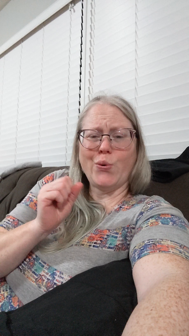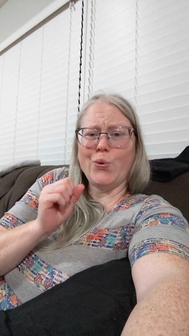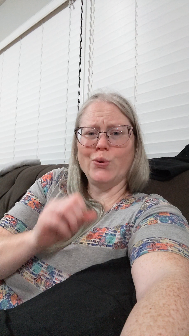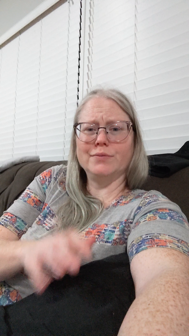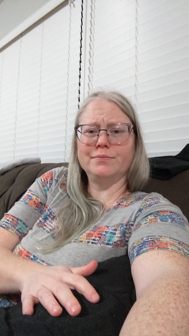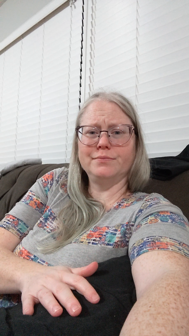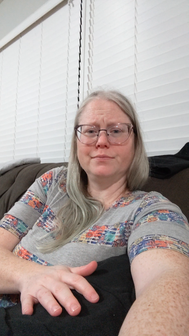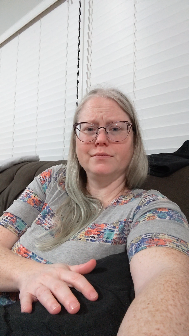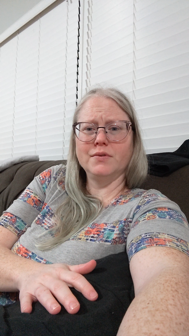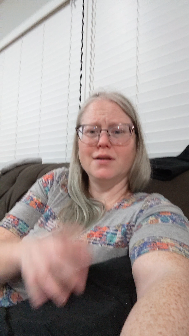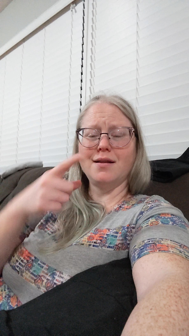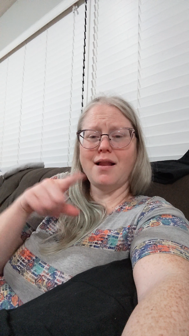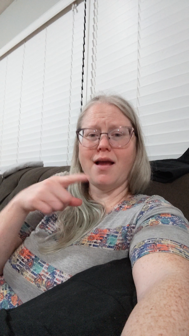knife